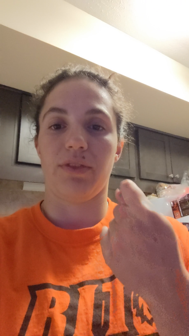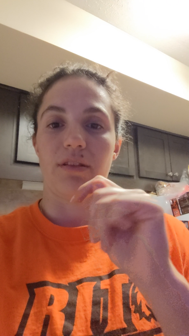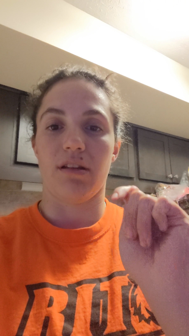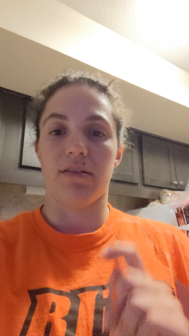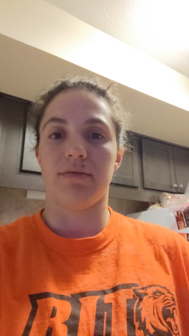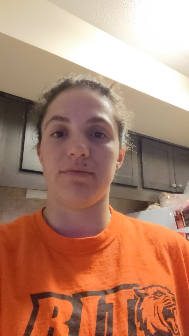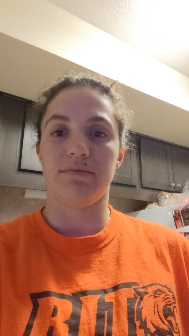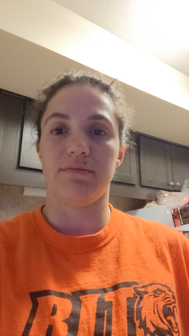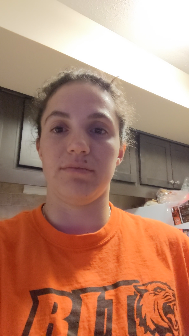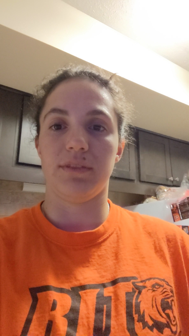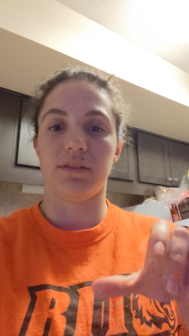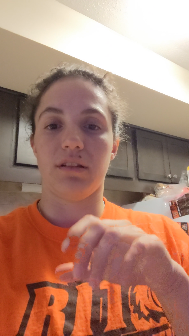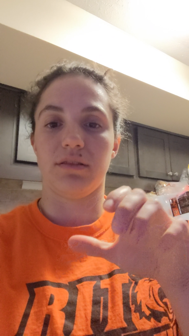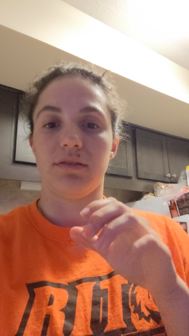does